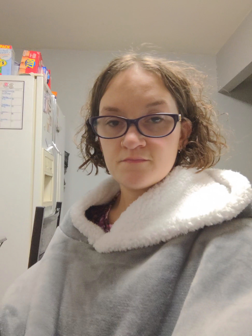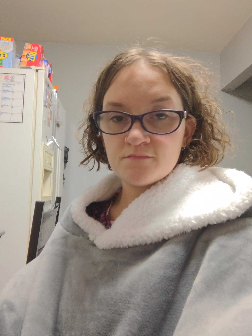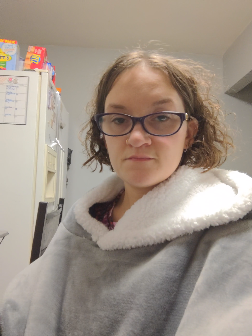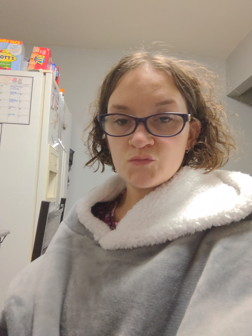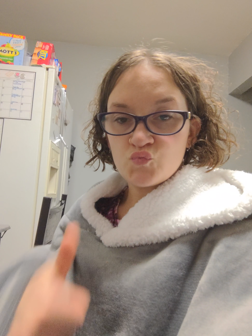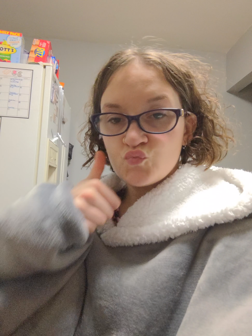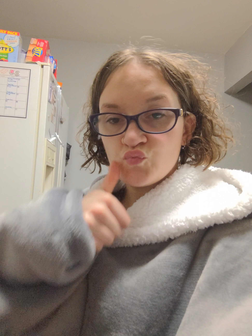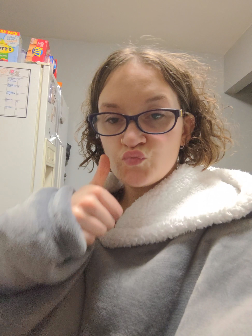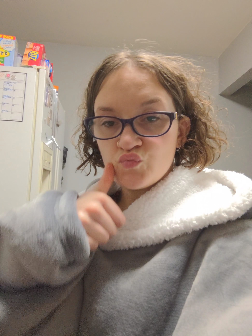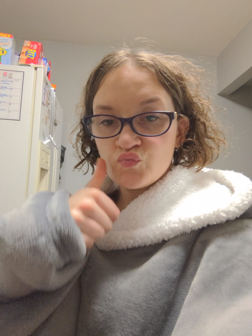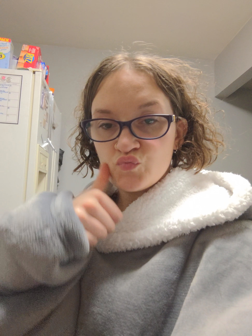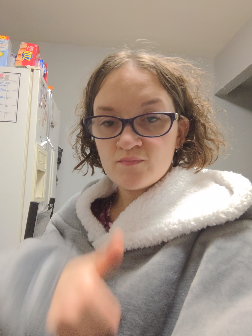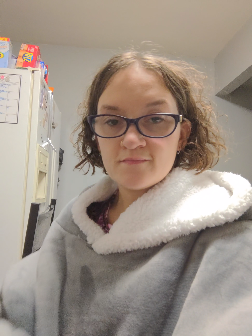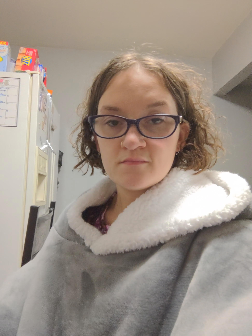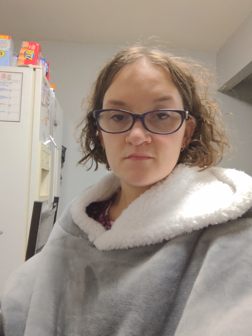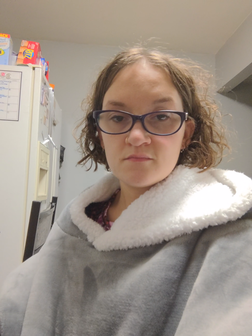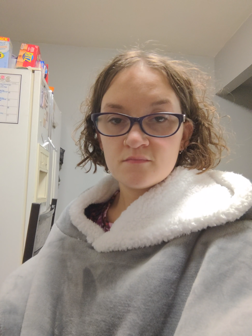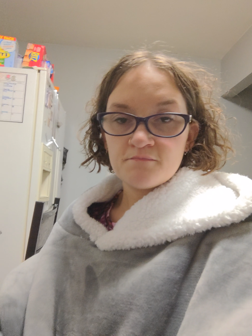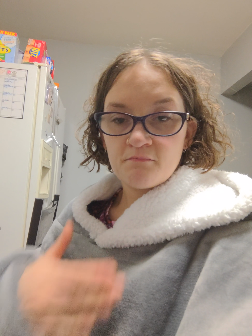girl